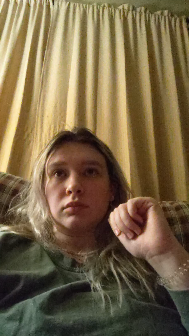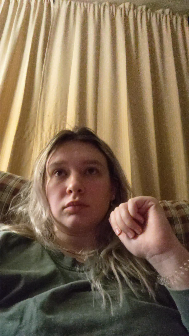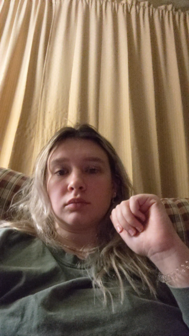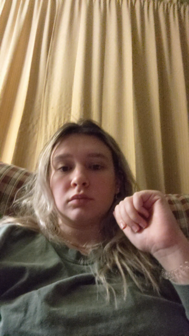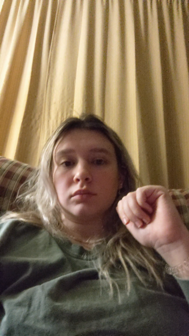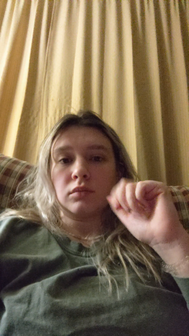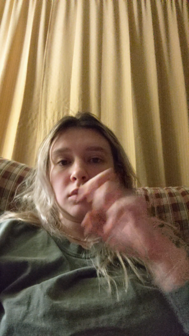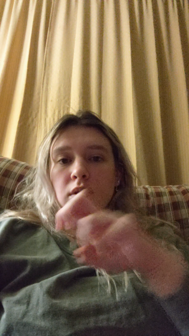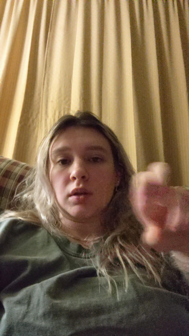couch